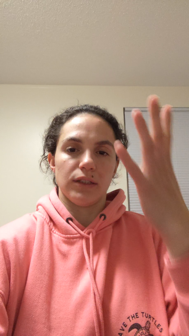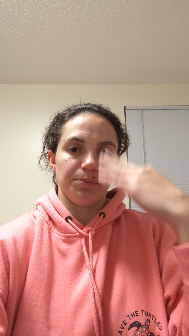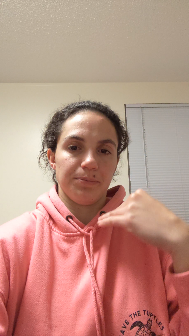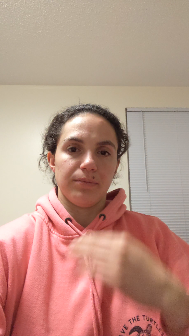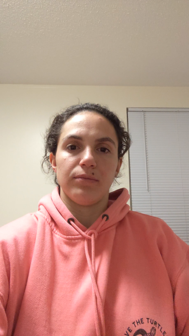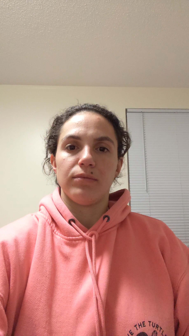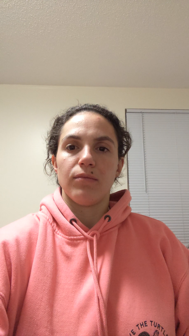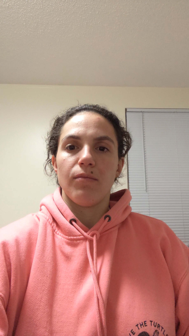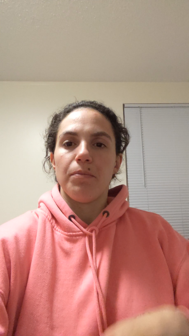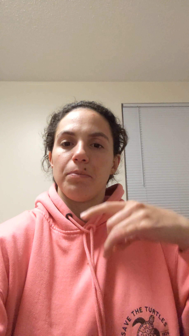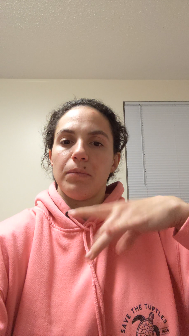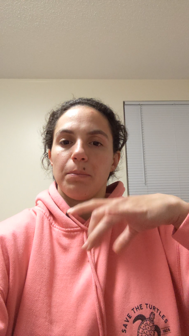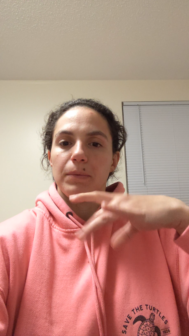pumpkin